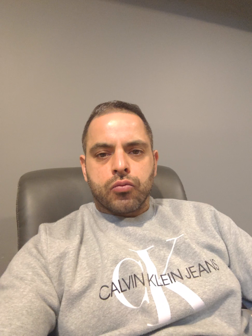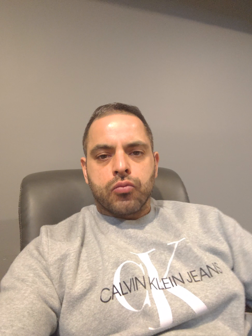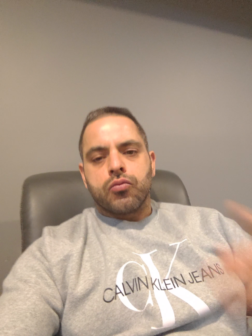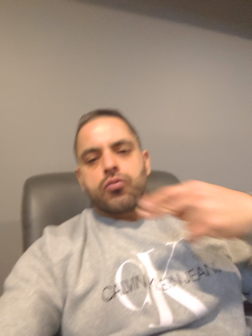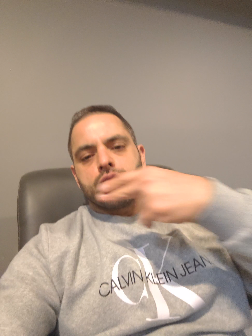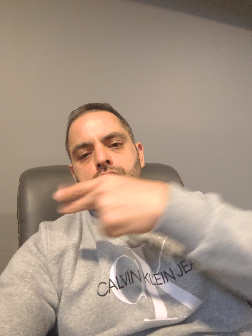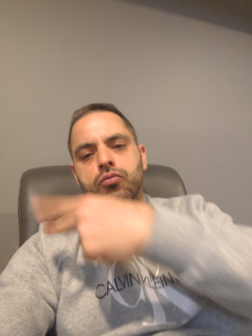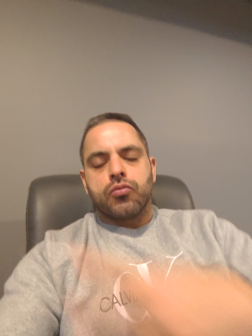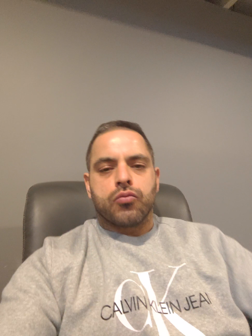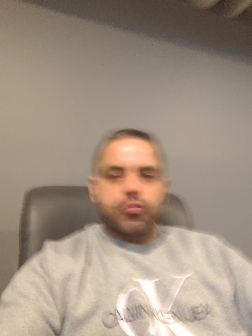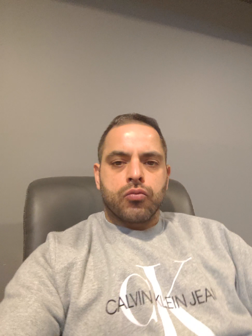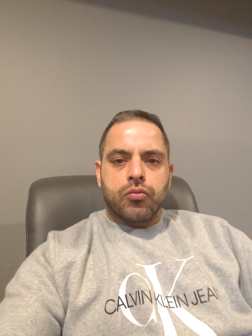scissors